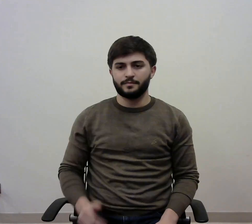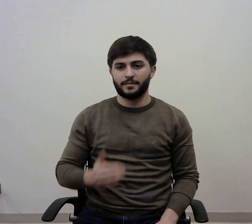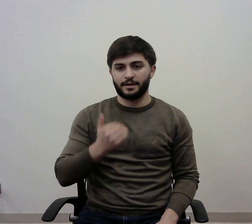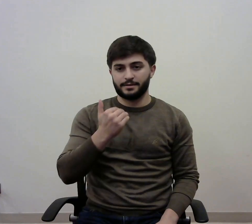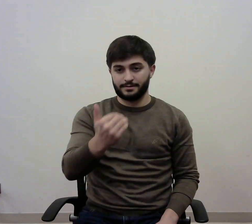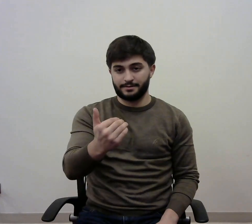siz